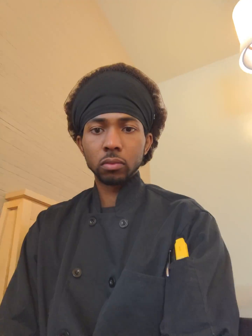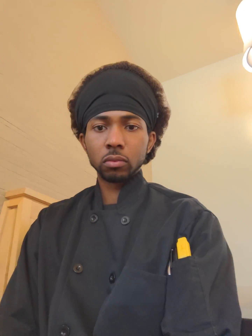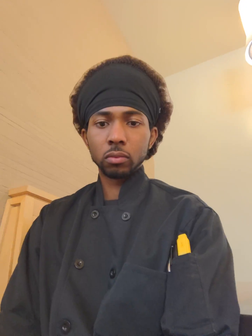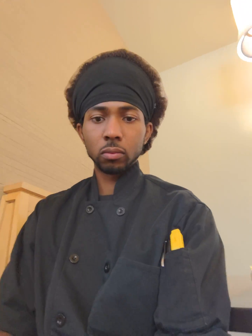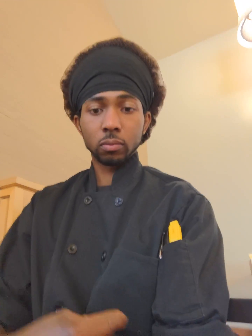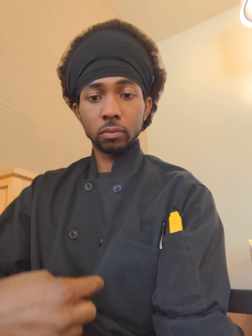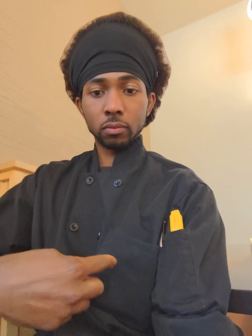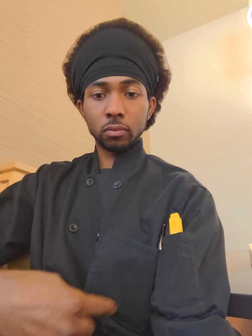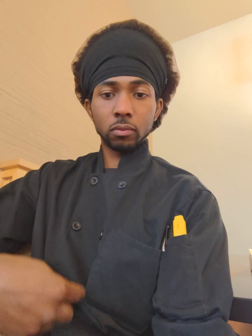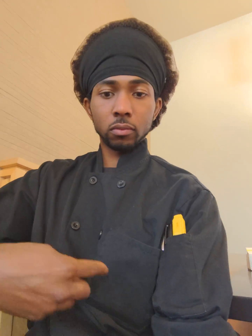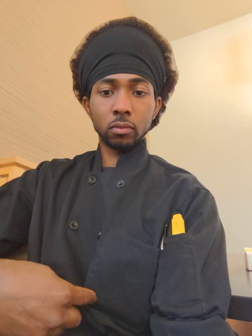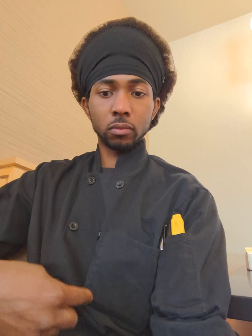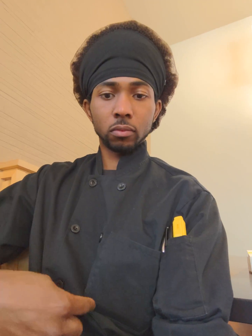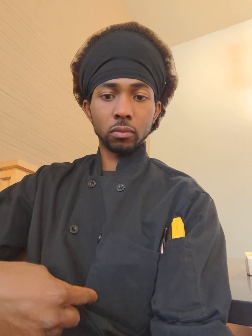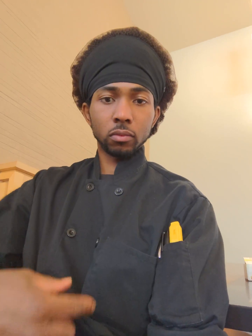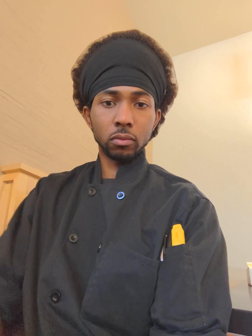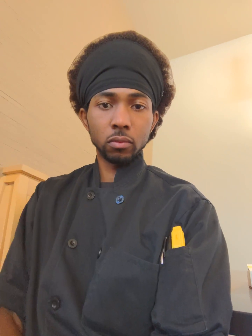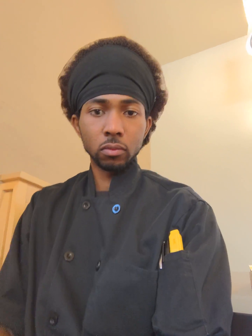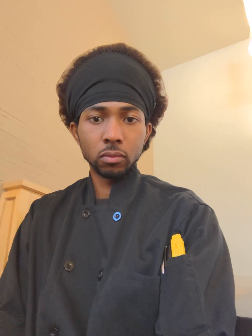belly button